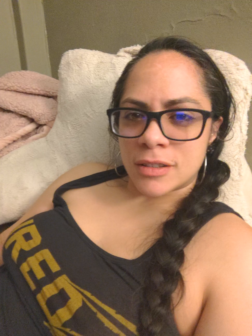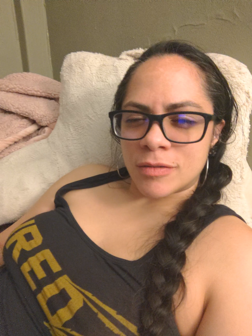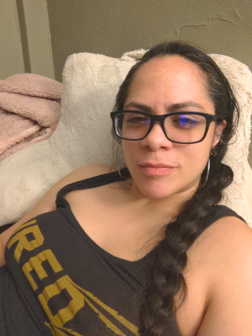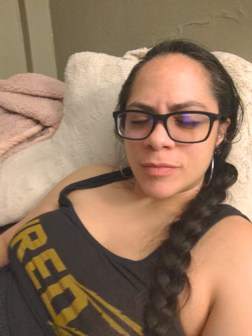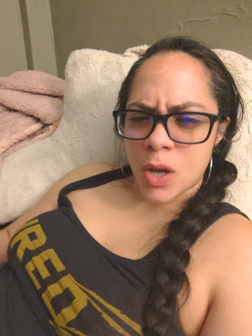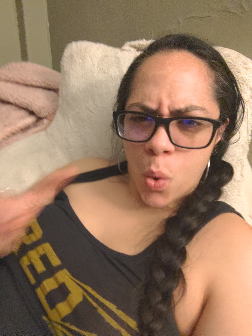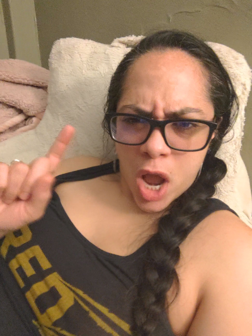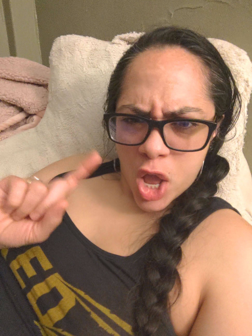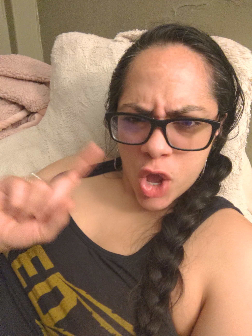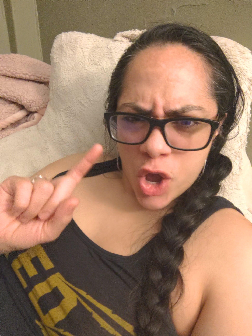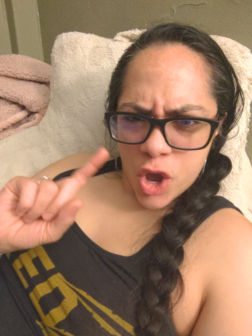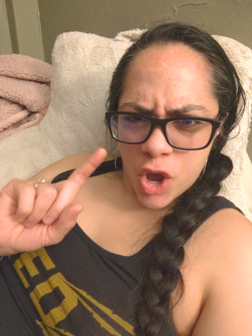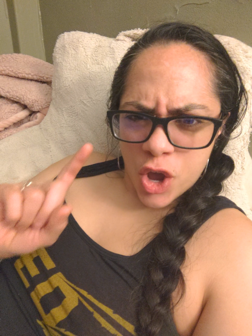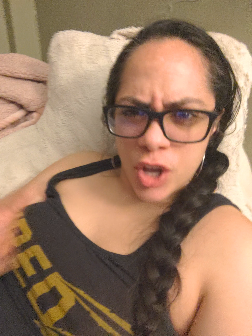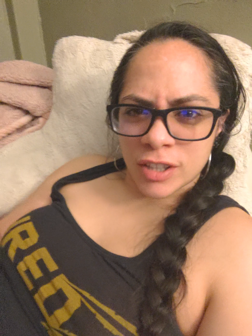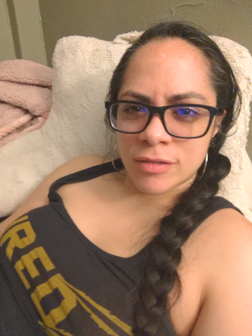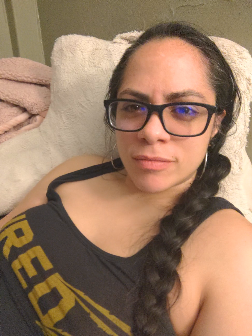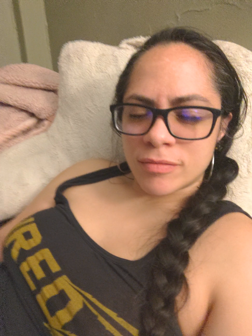where